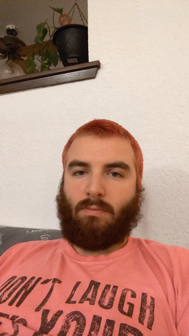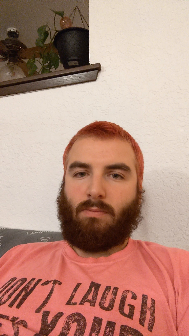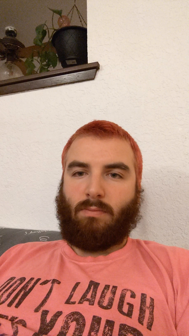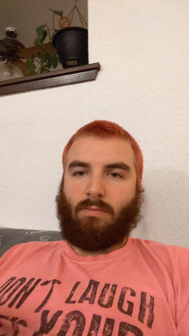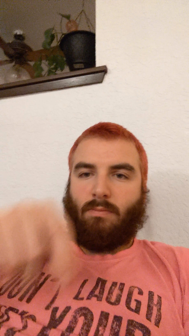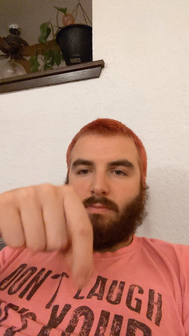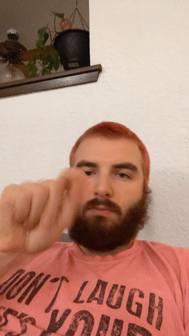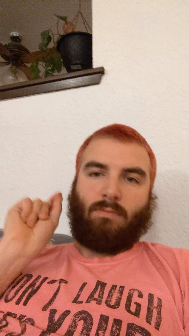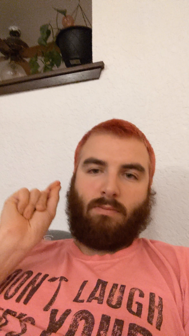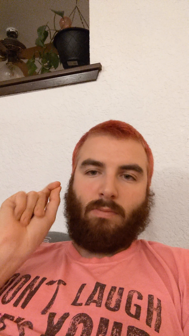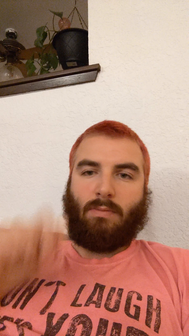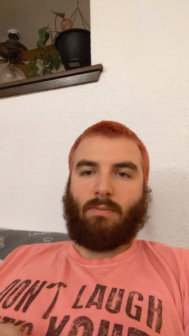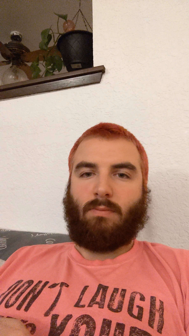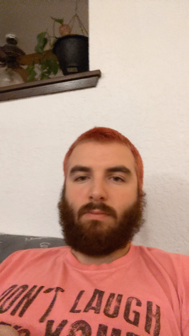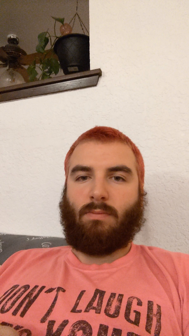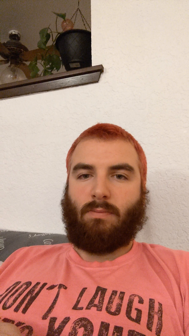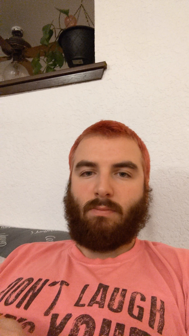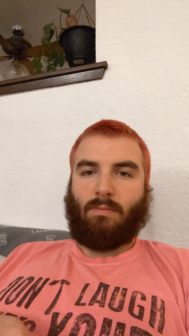rip